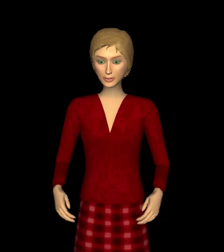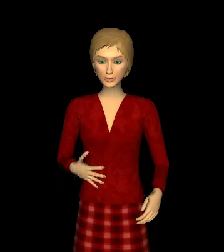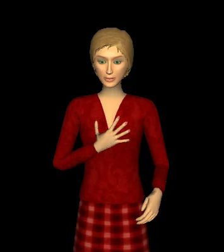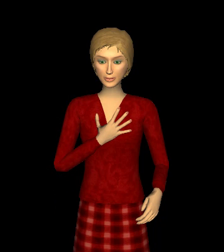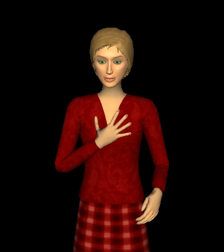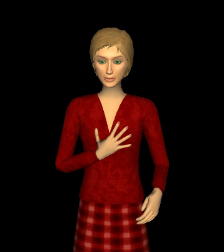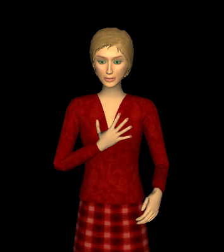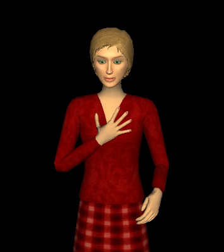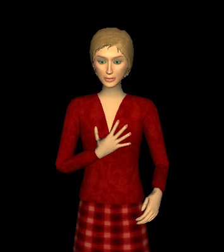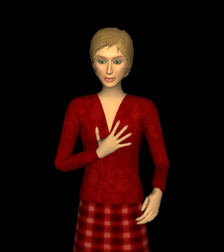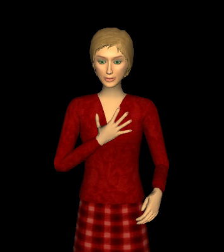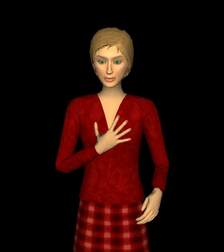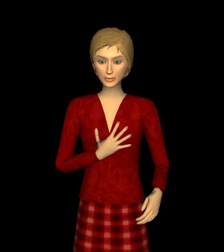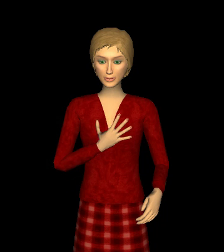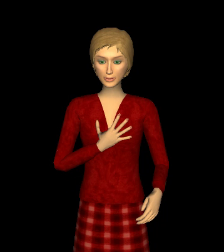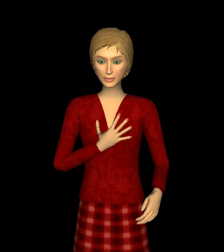يقدر